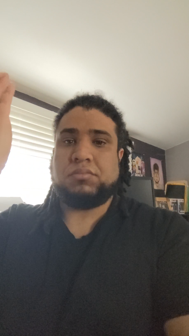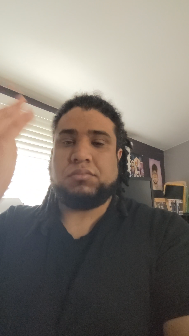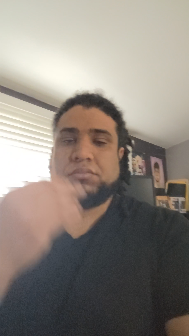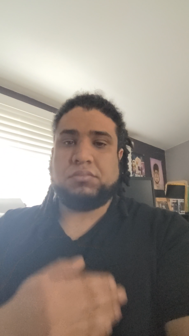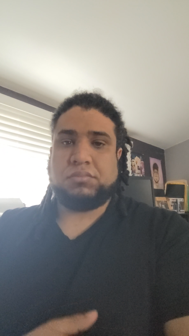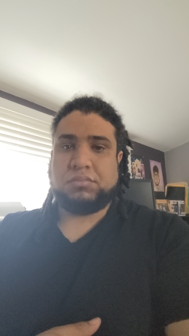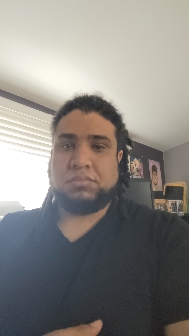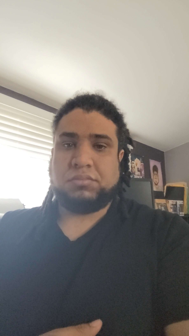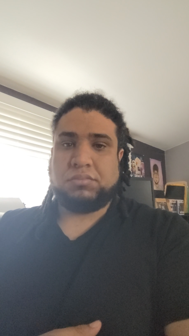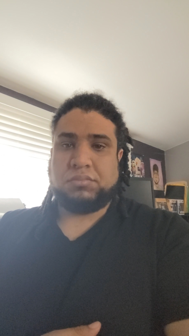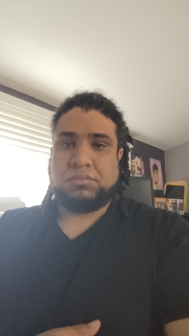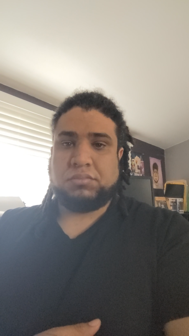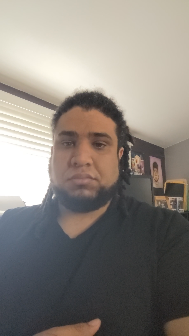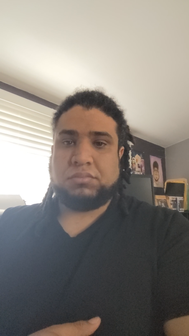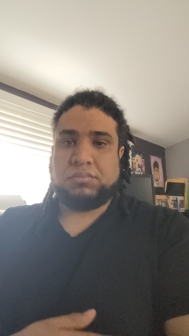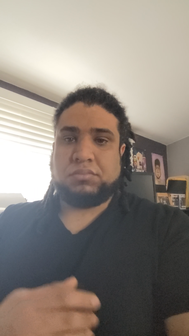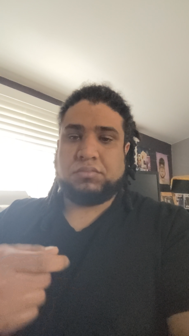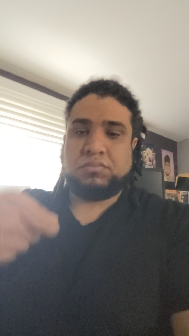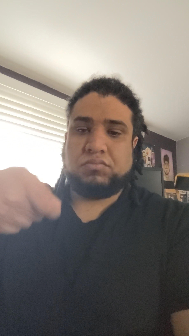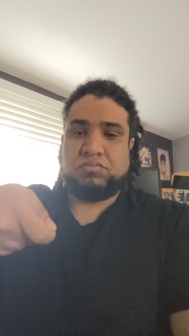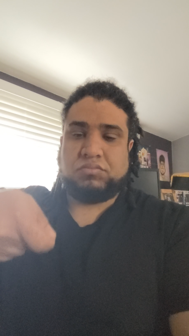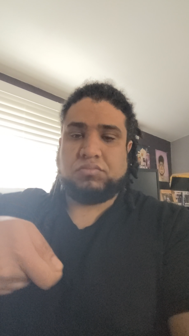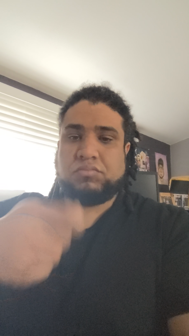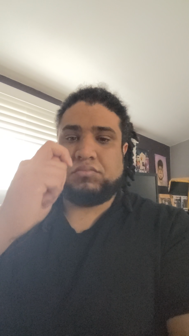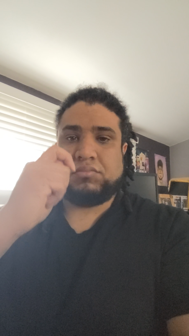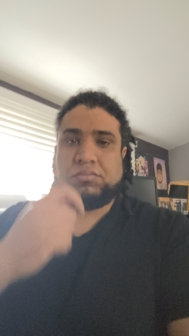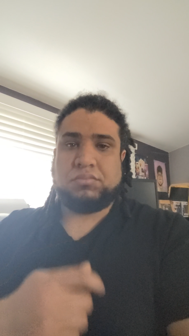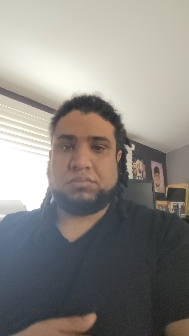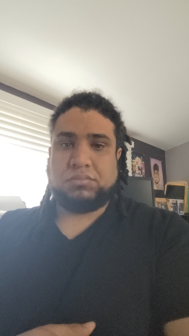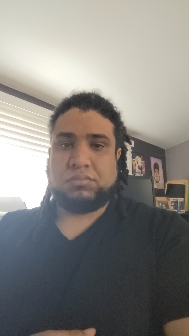shovel